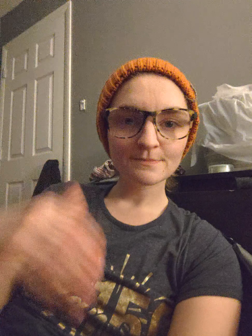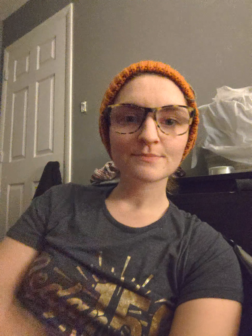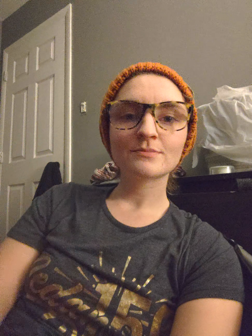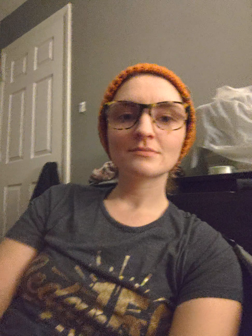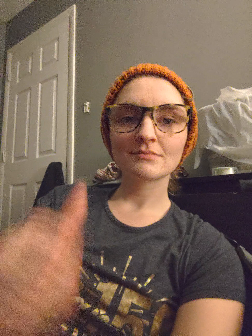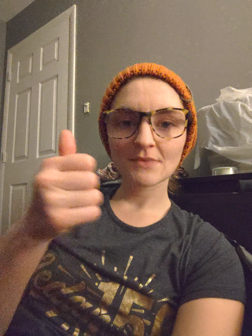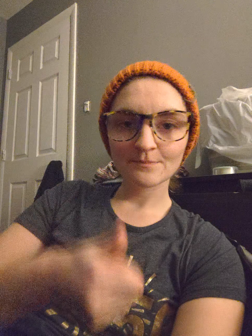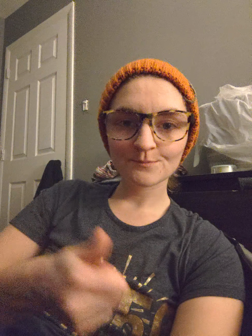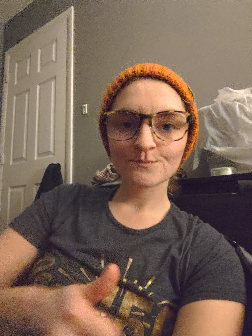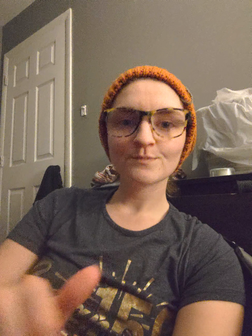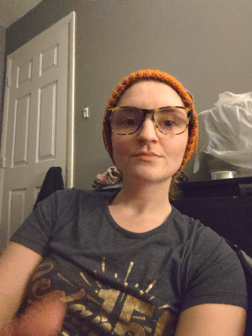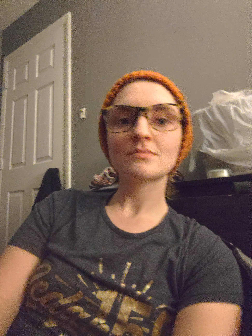every